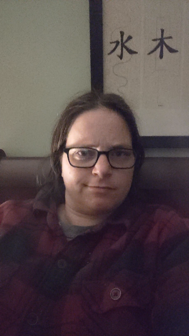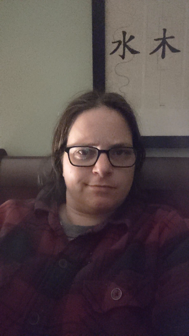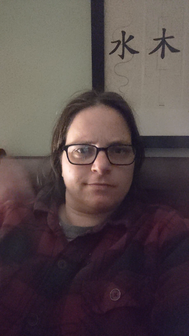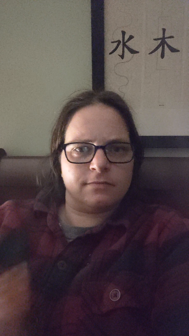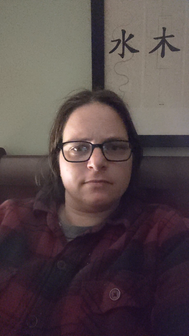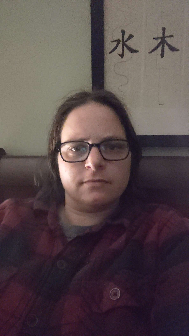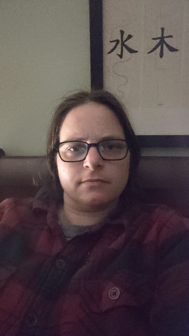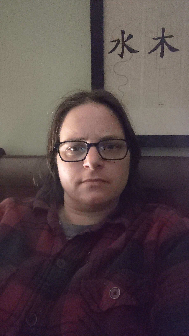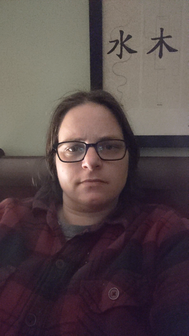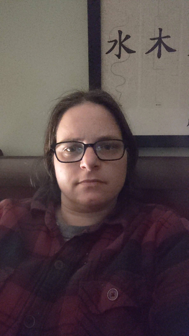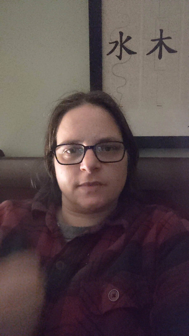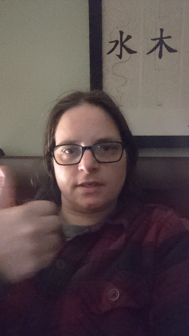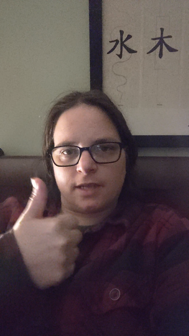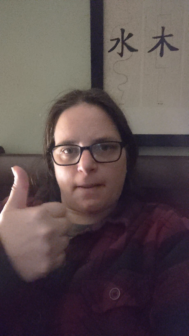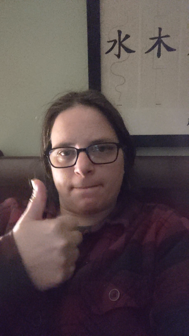game